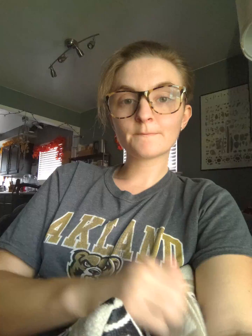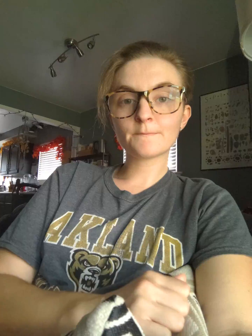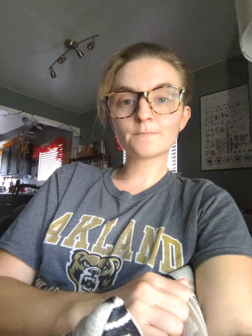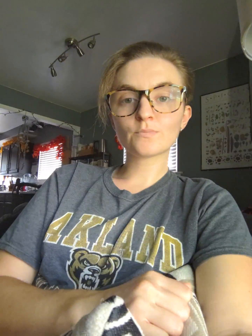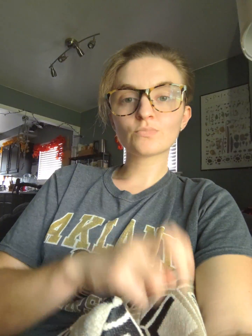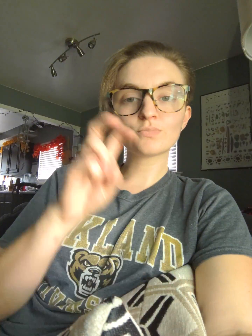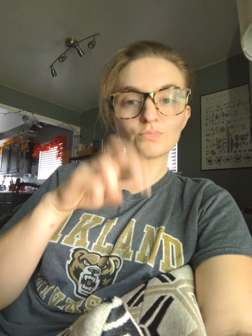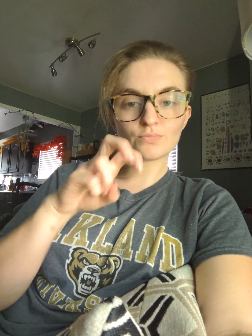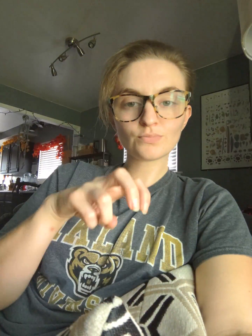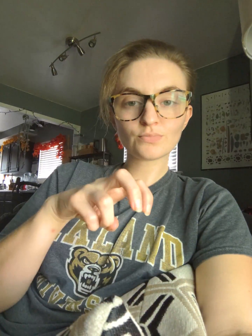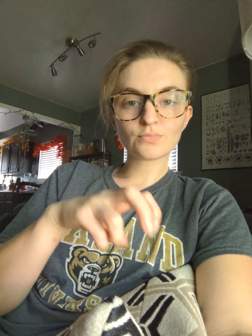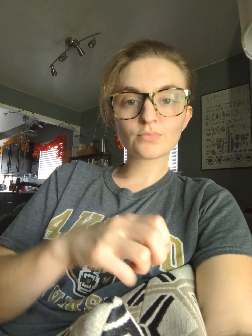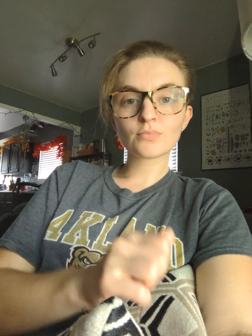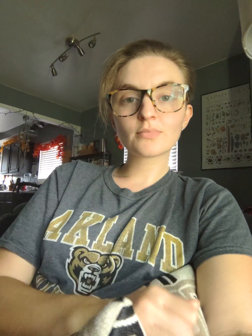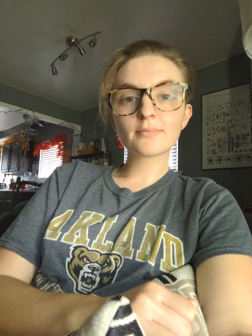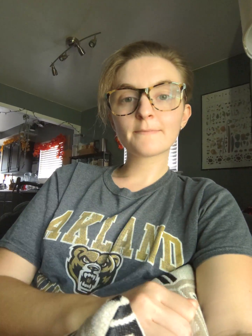potato